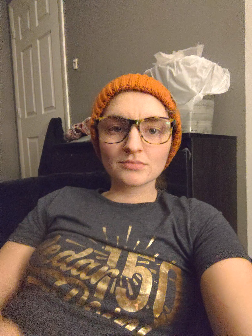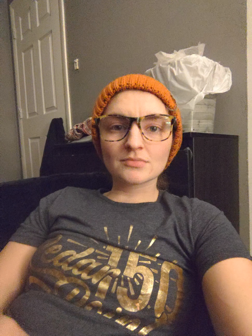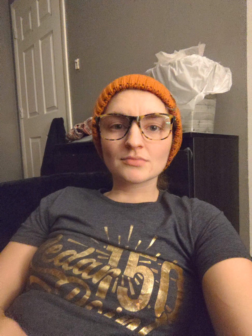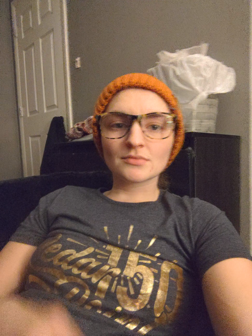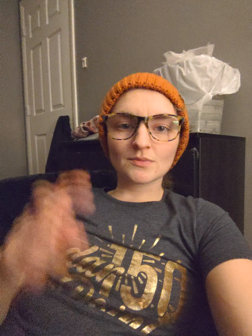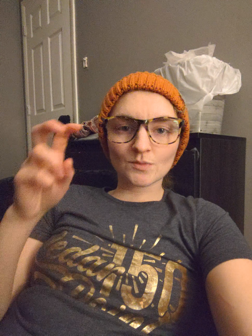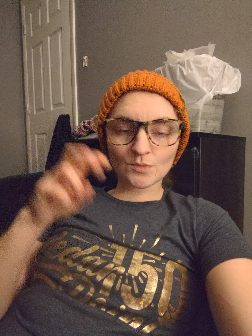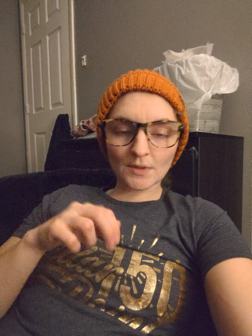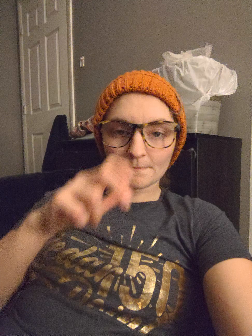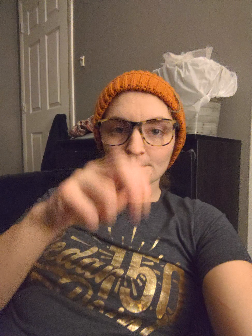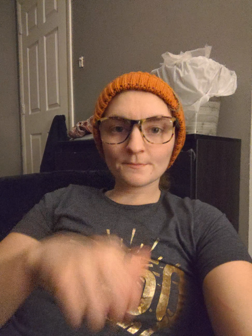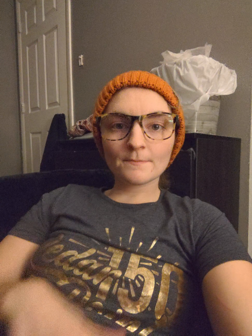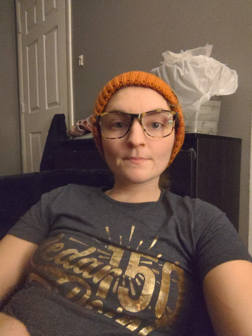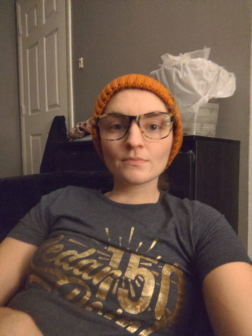stairs